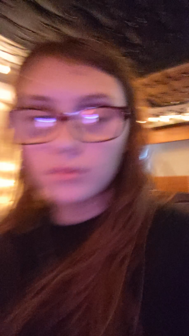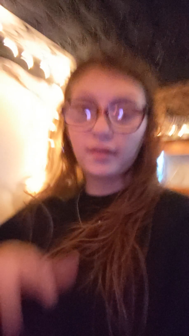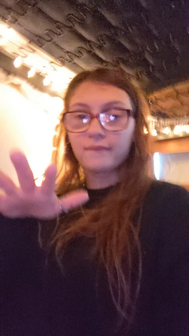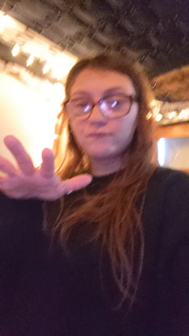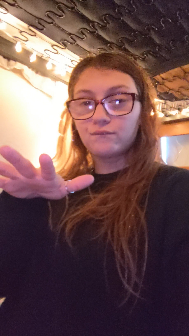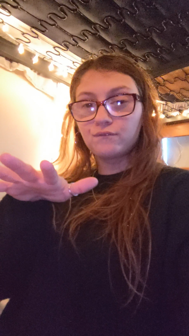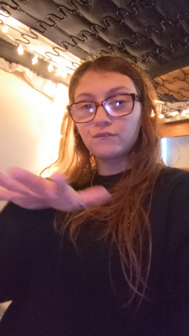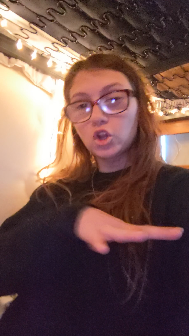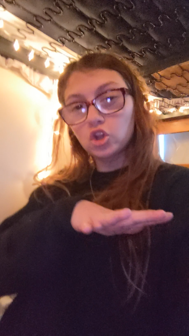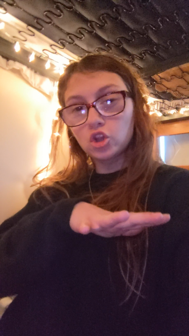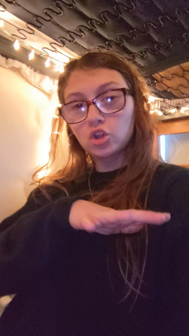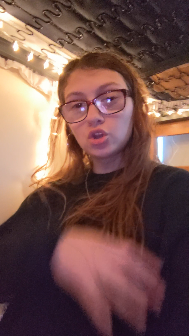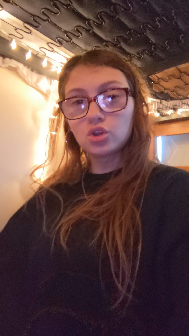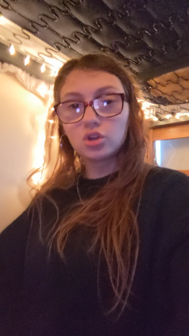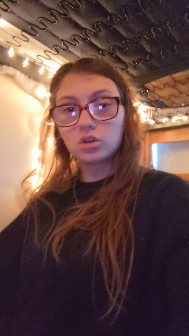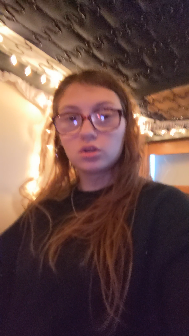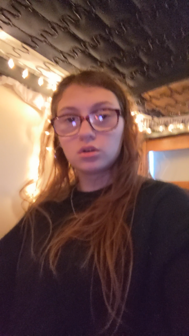full